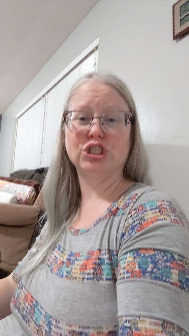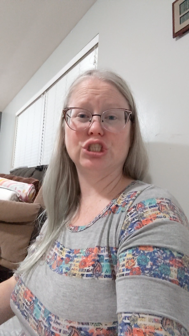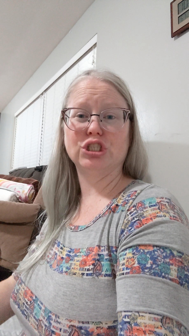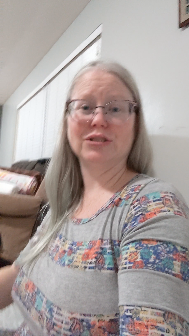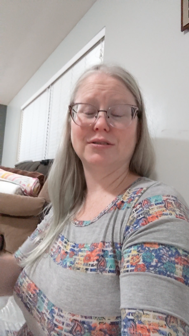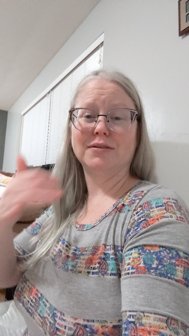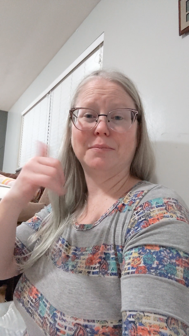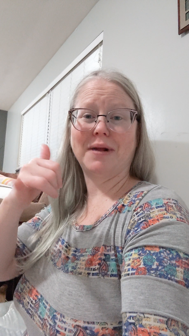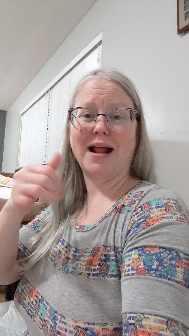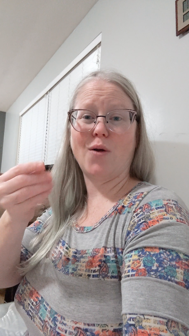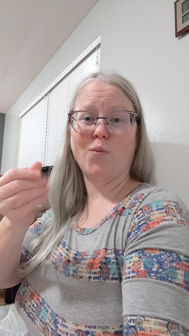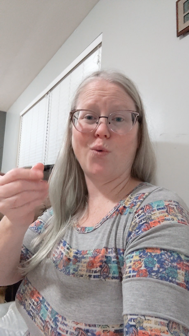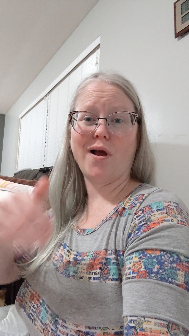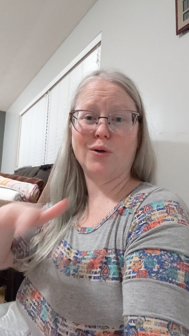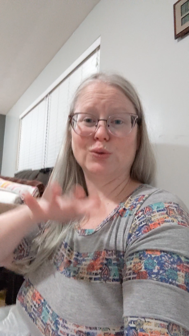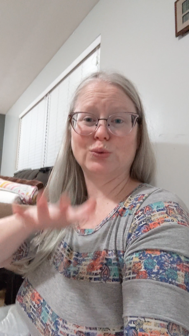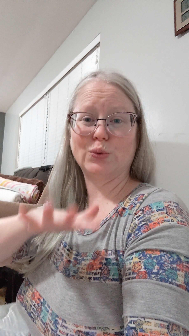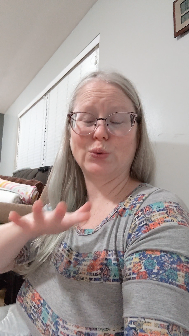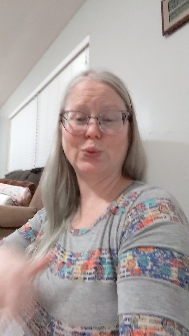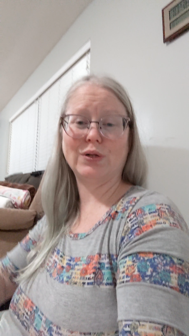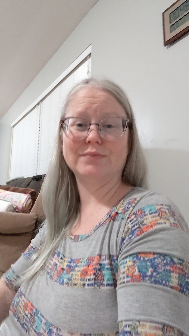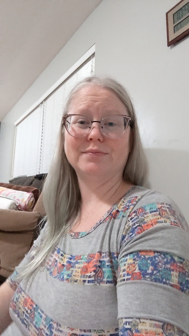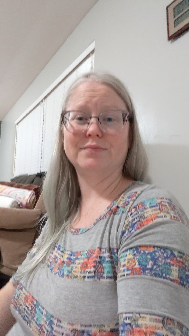playground